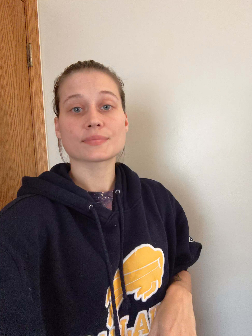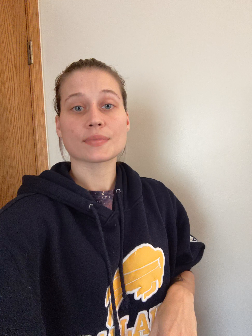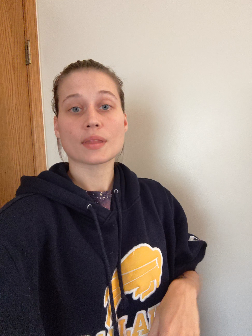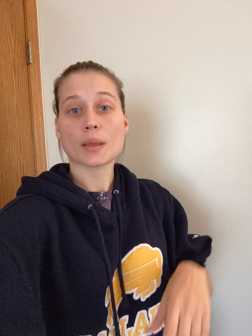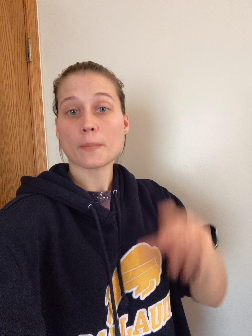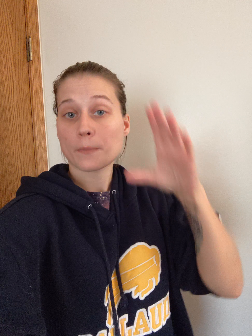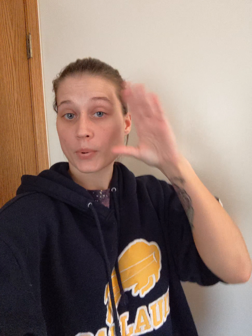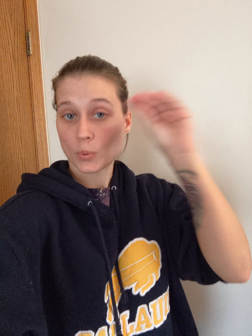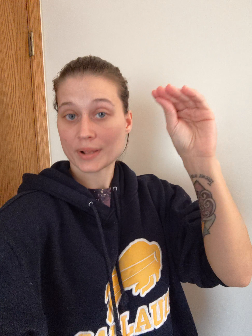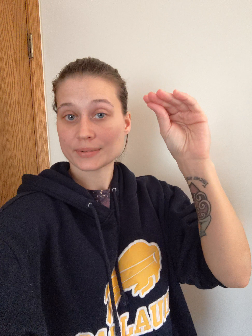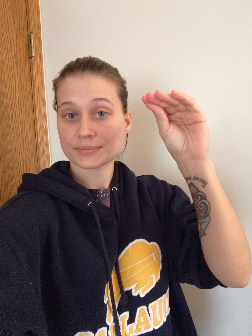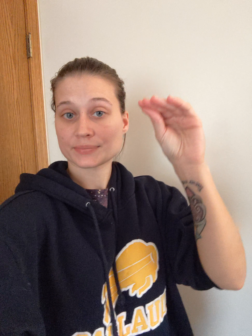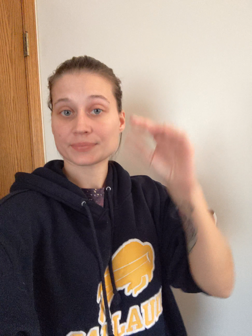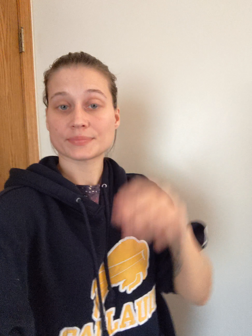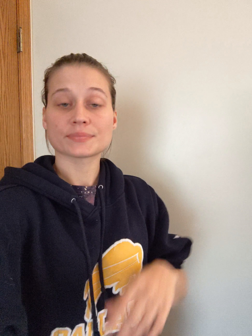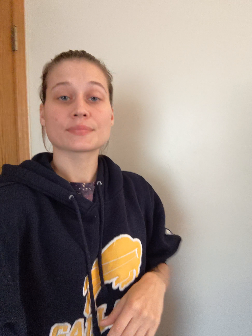boy